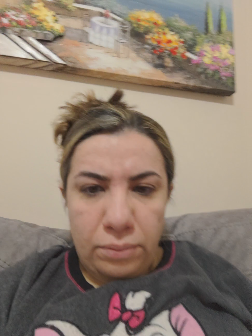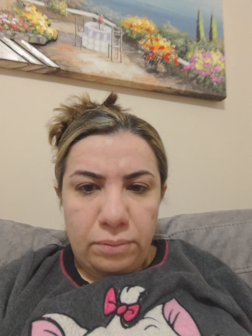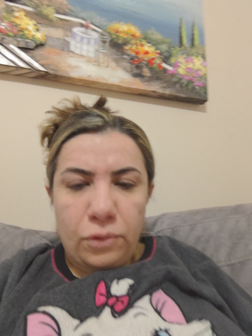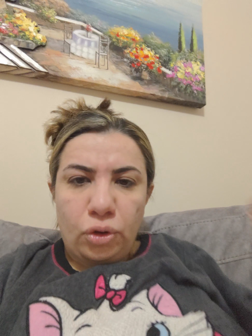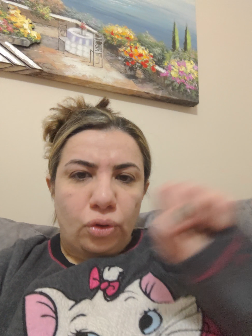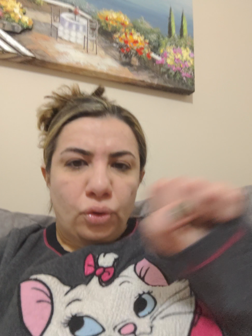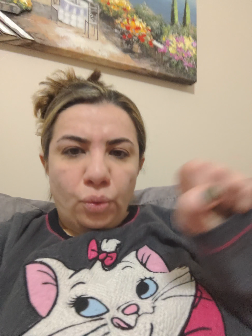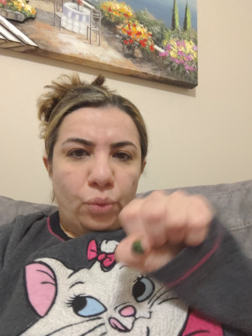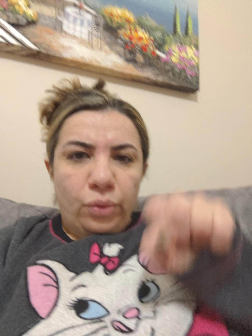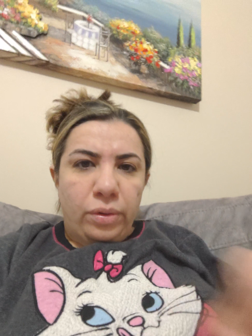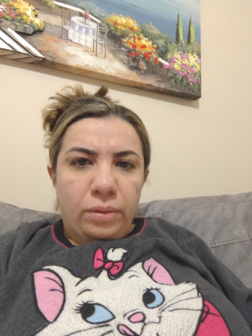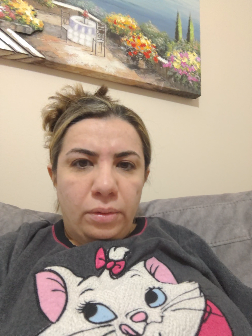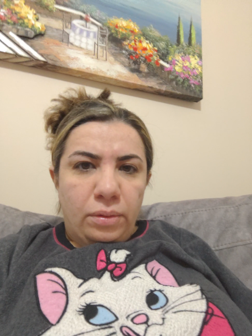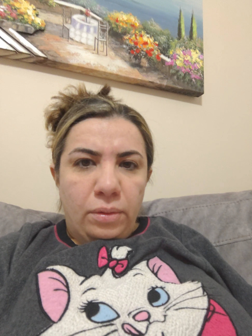shoe